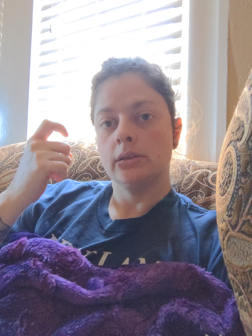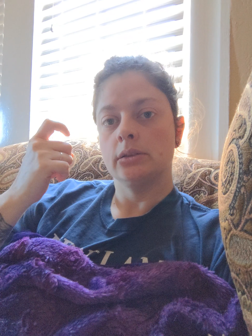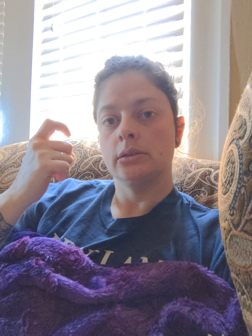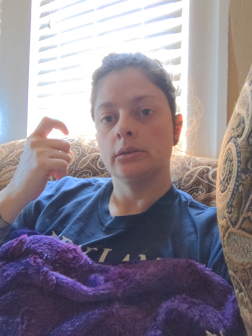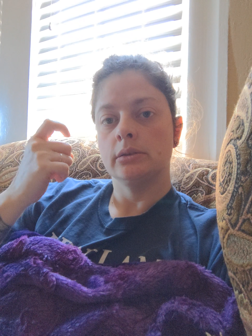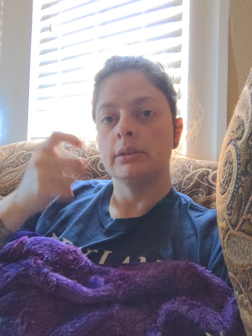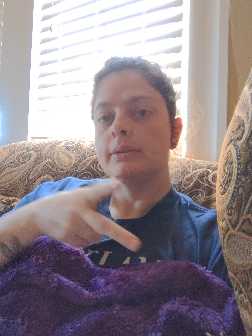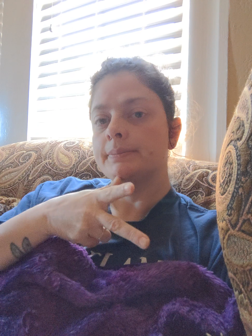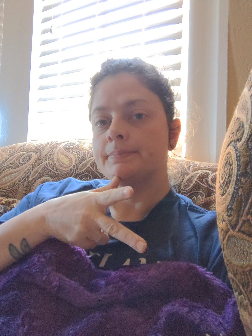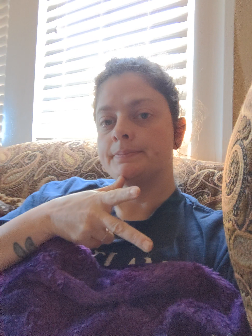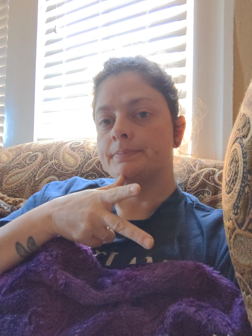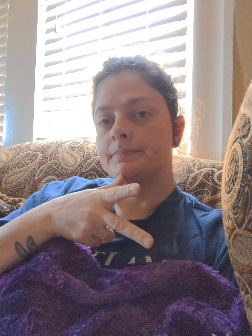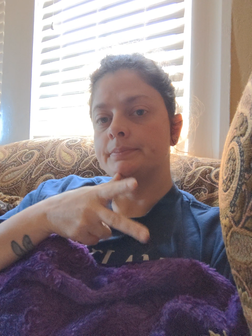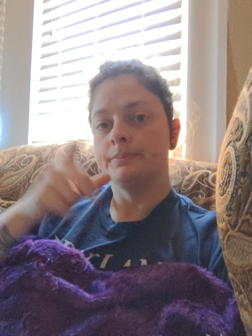hen